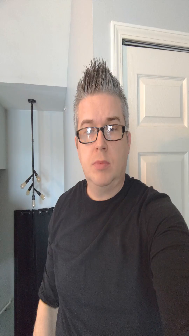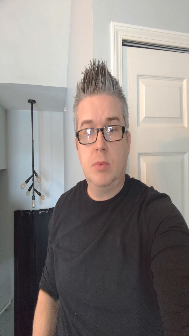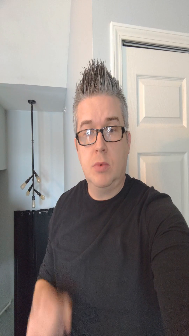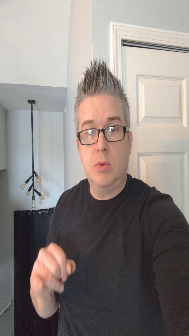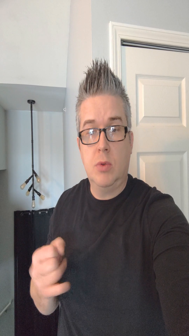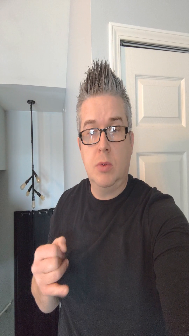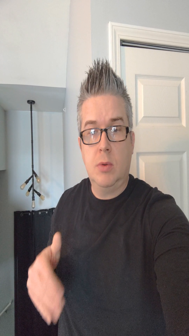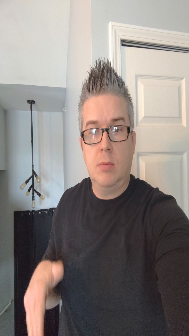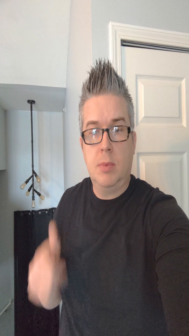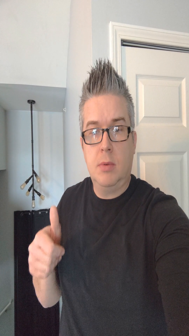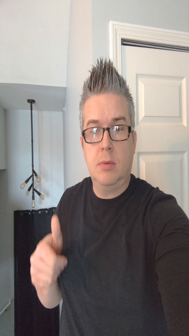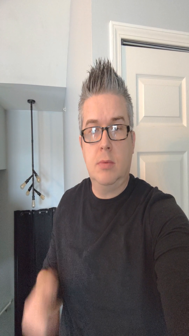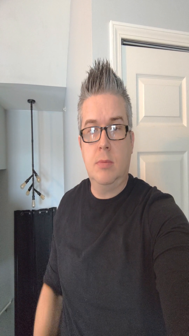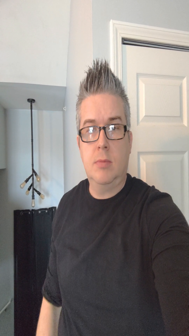jeans